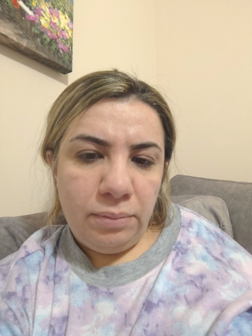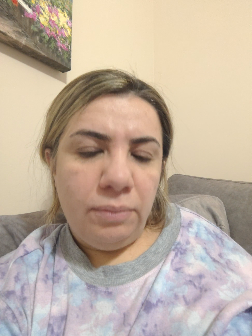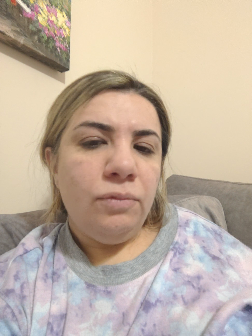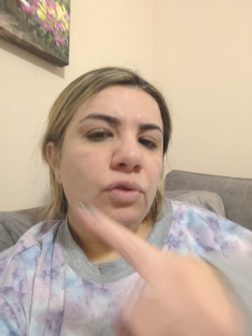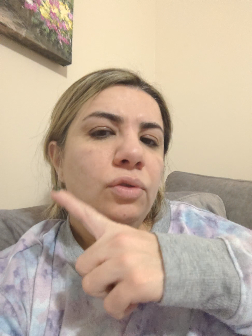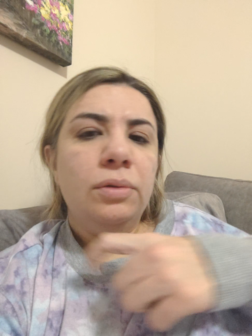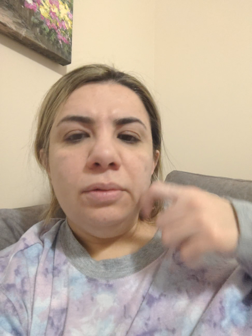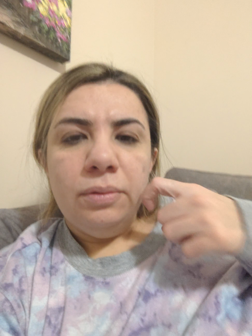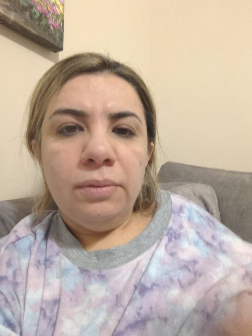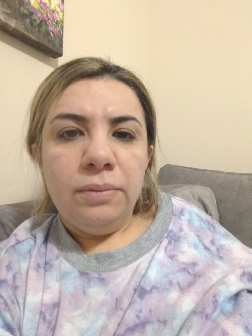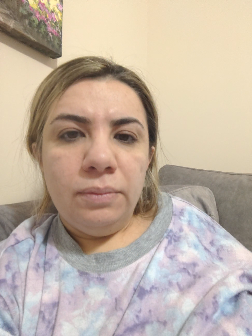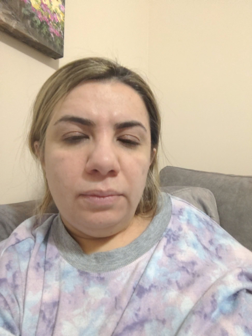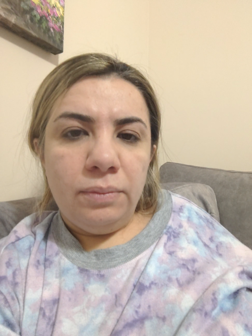dry